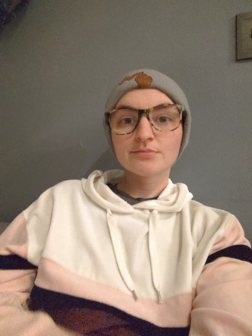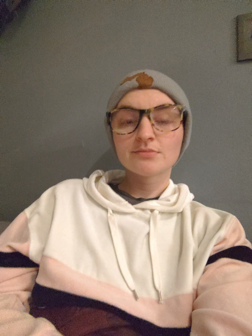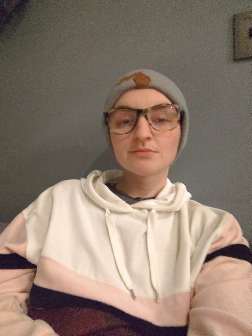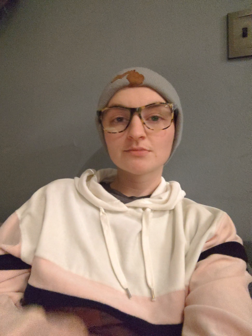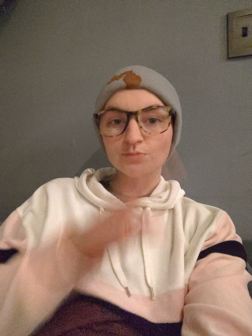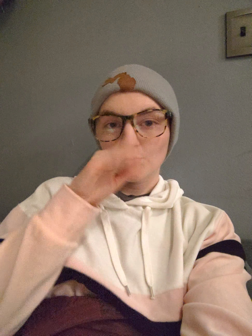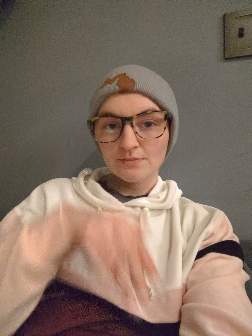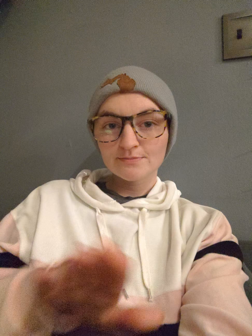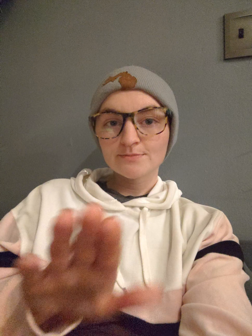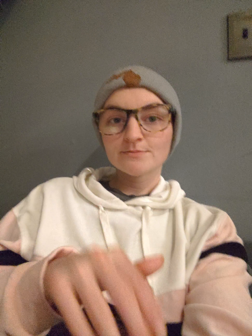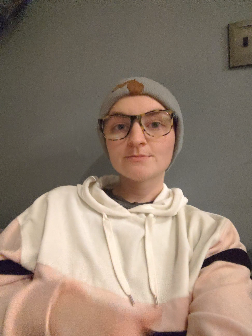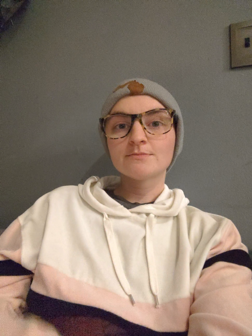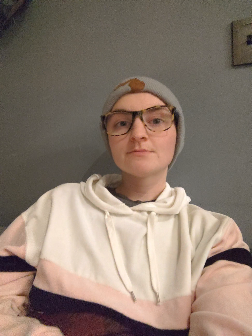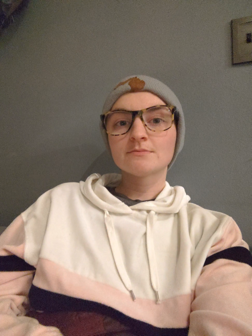elephant